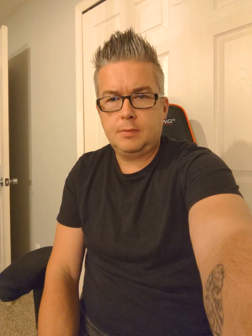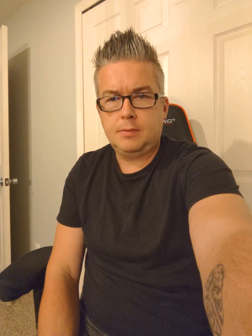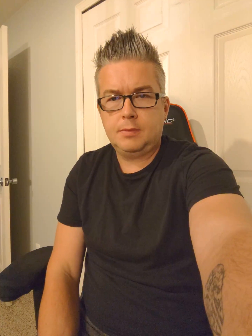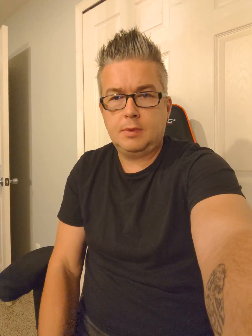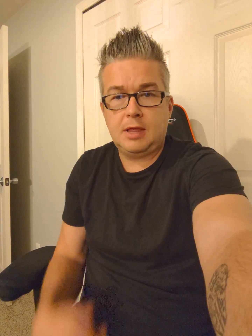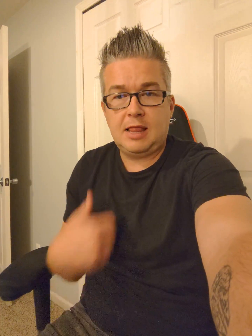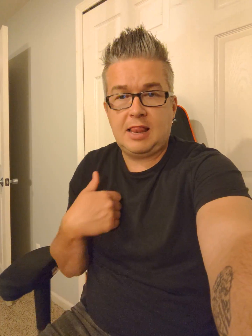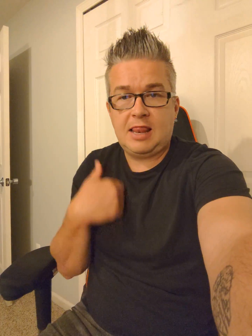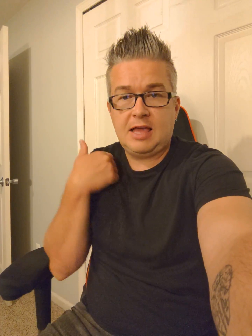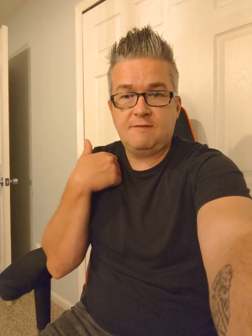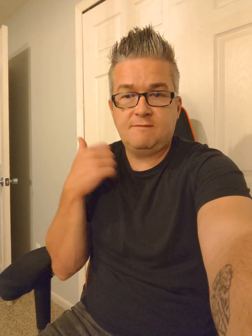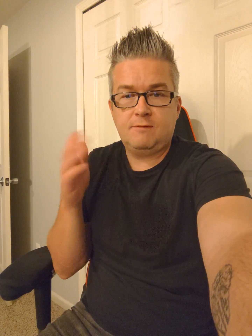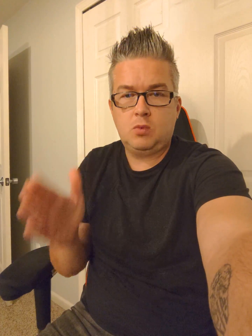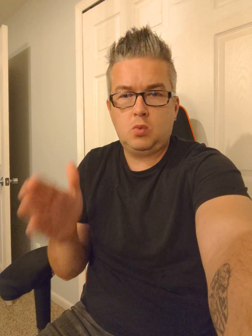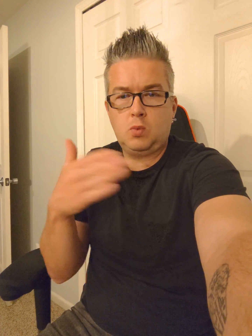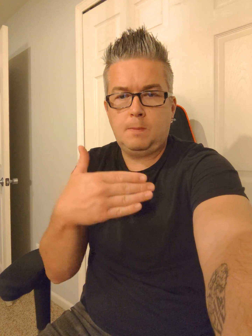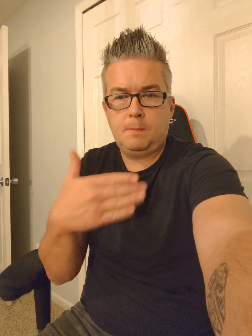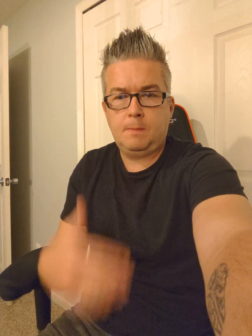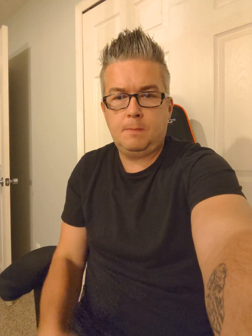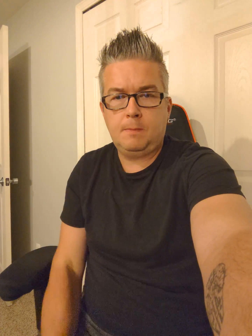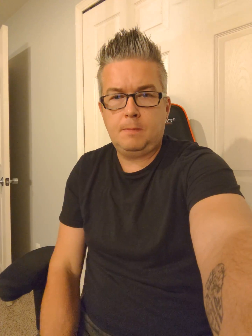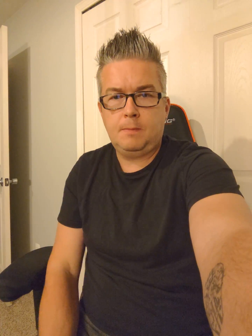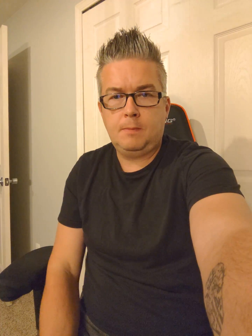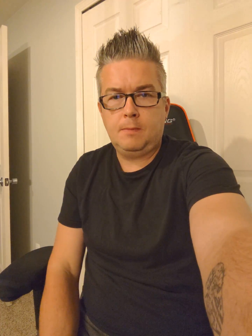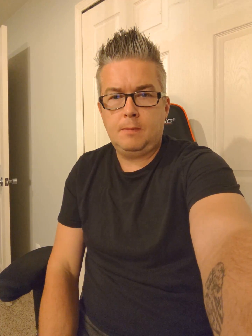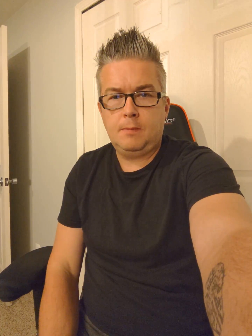living room